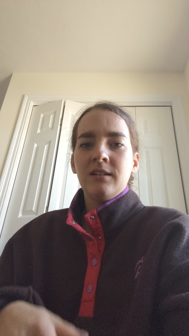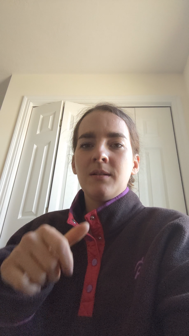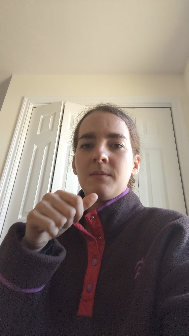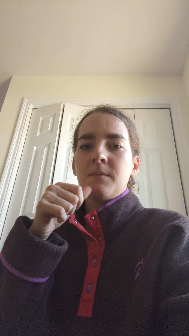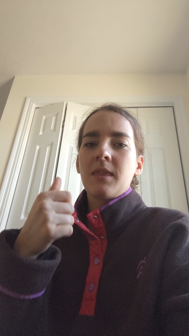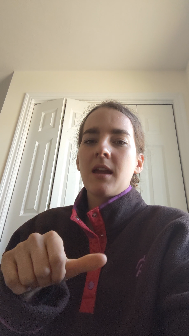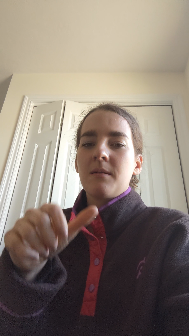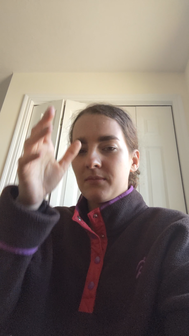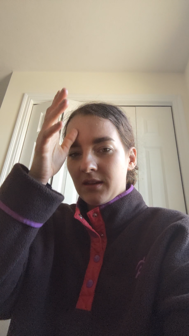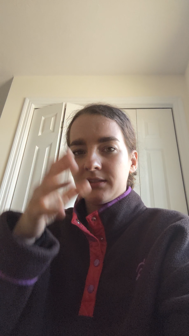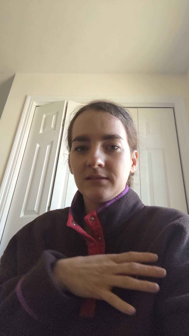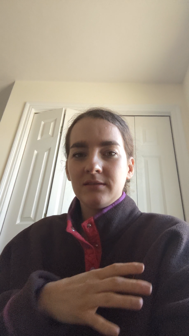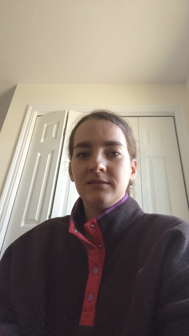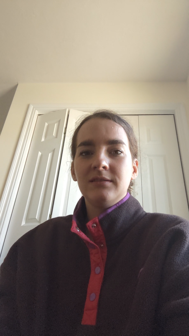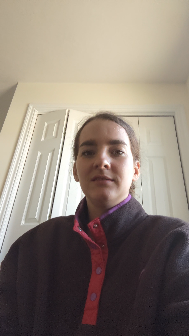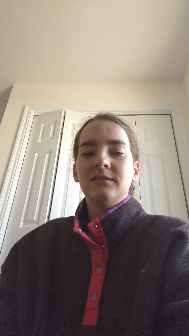mailman